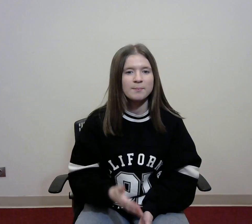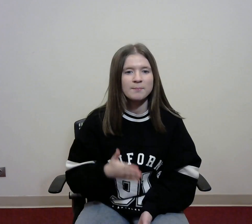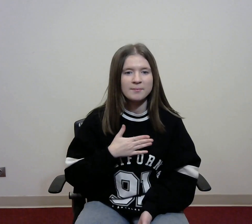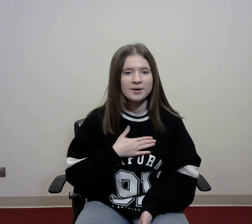mən